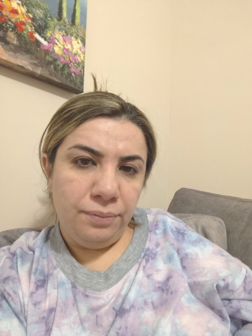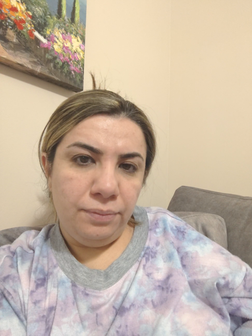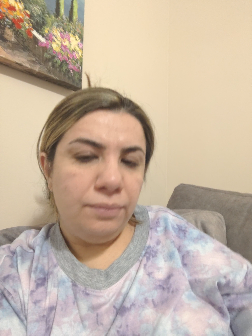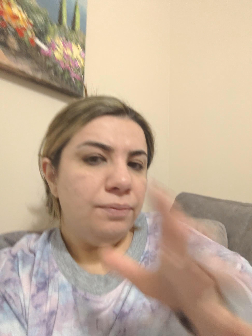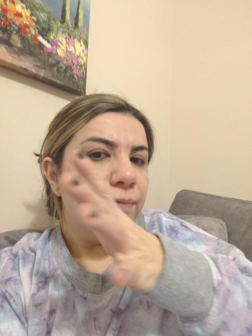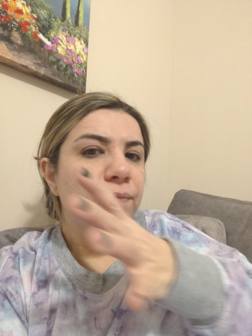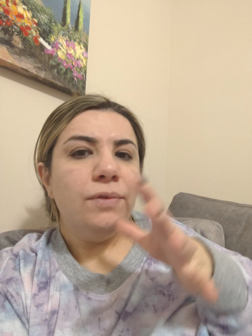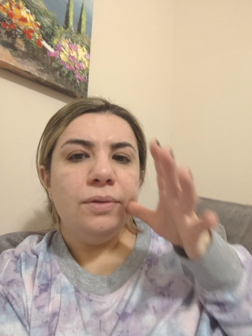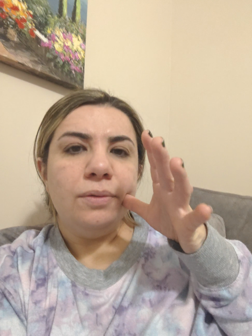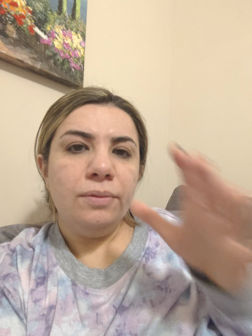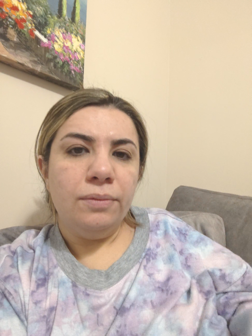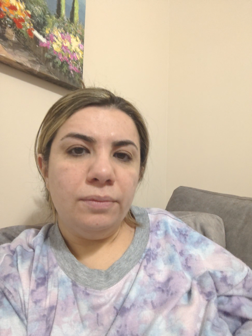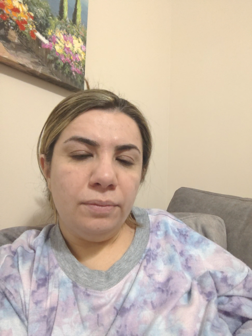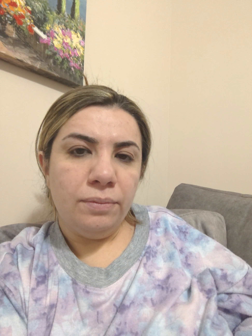farm